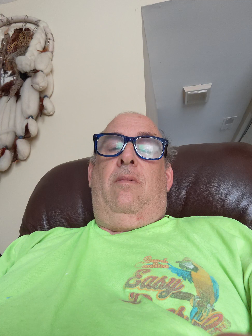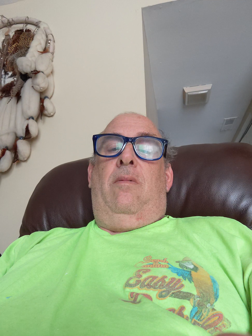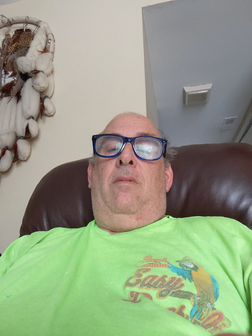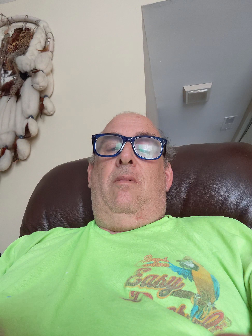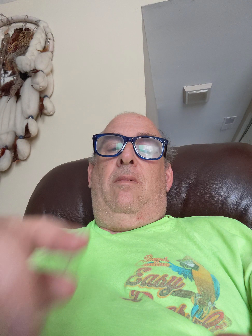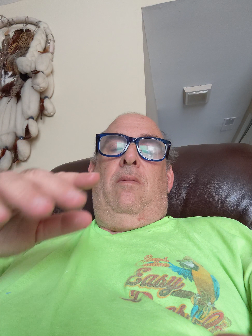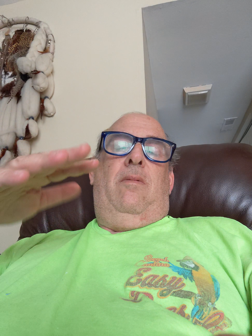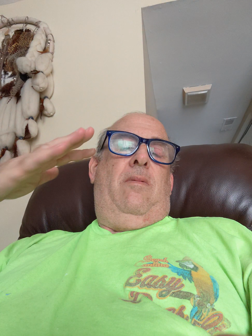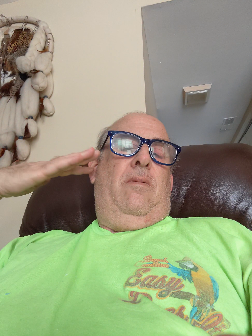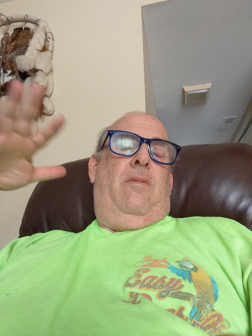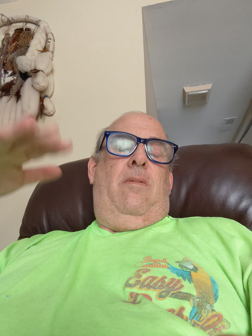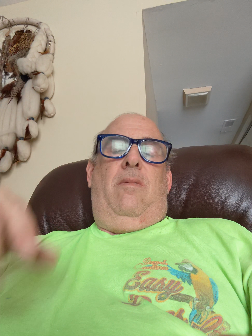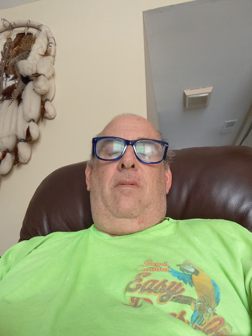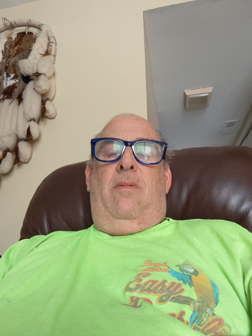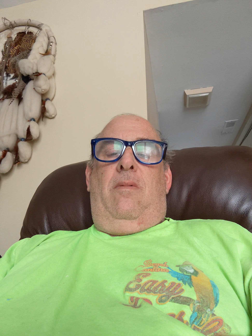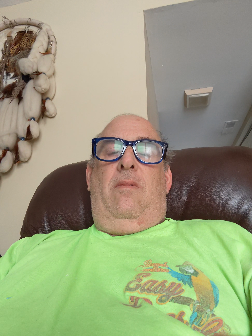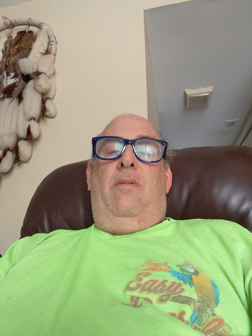noisy